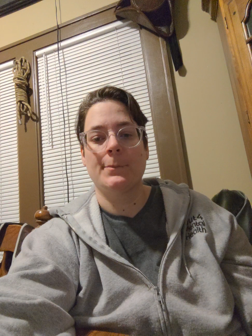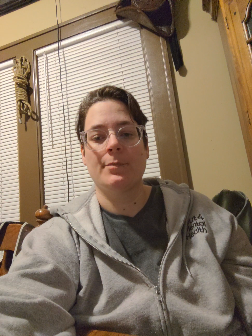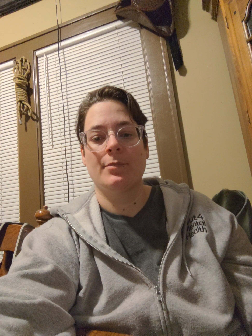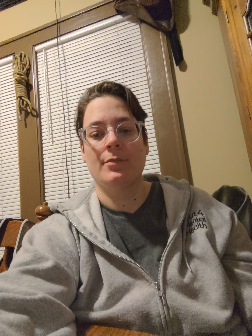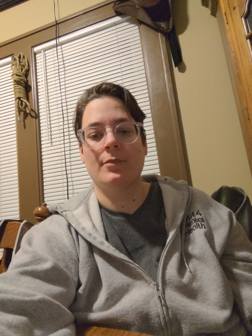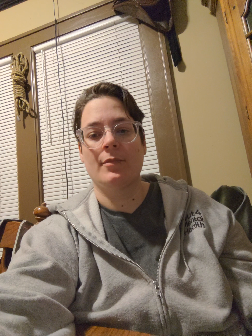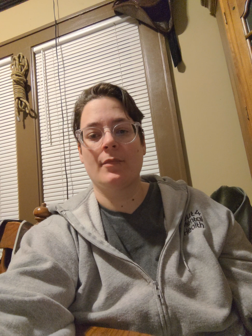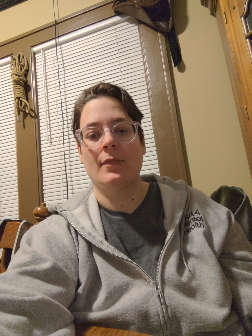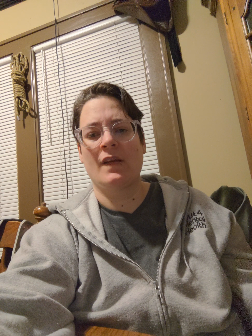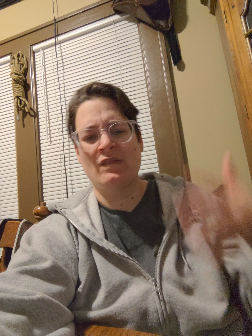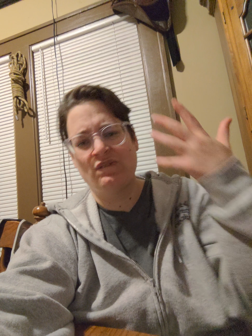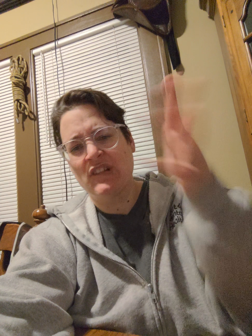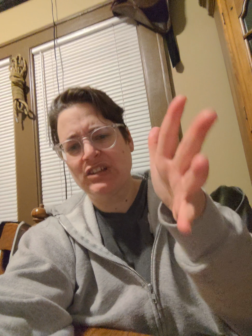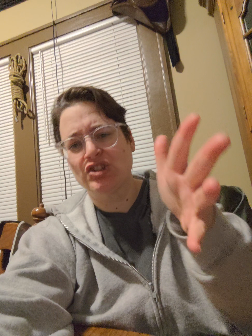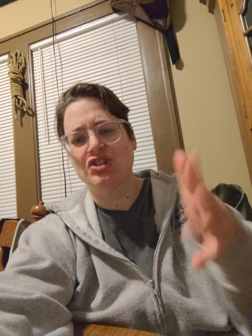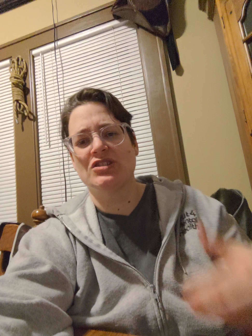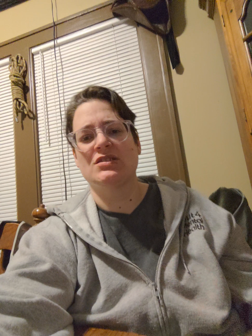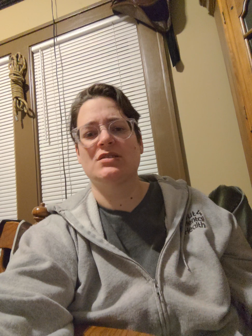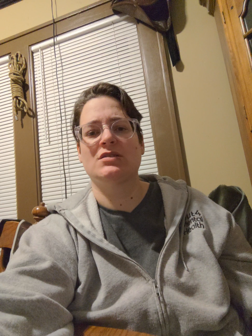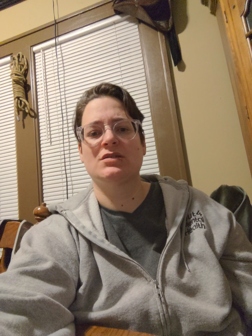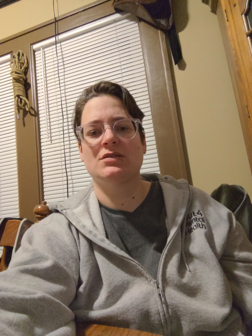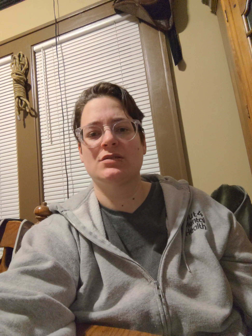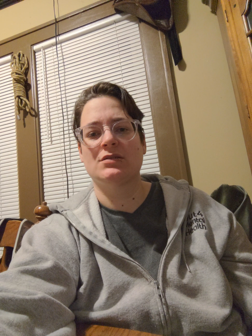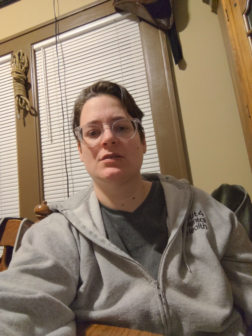finish